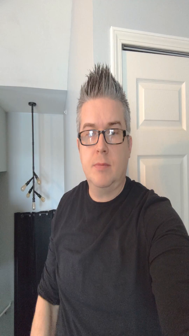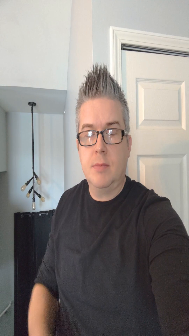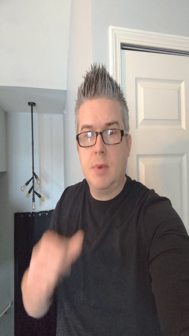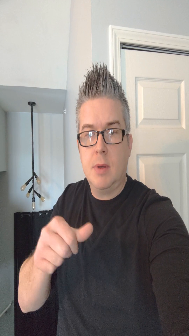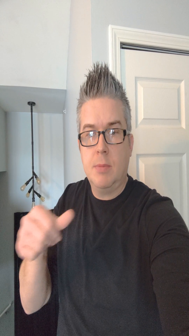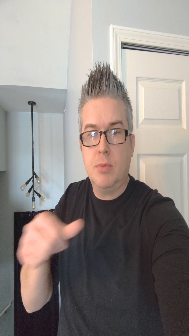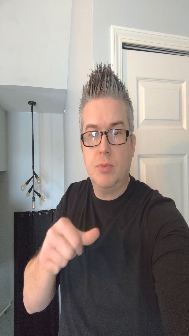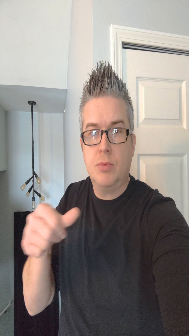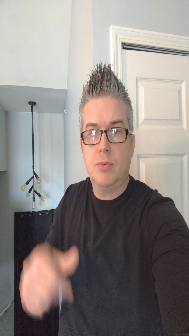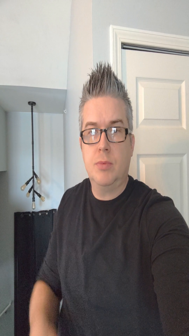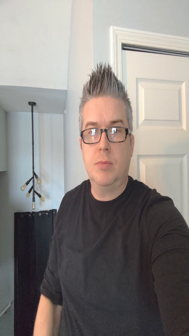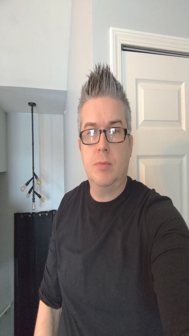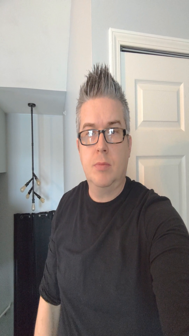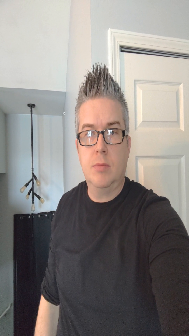puzzle